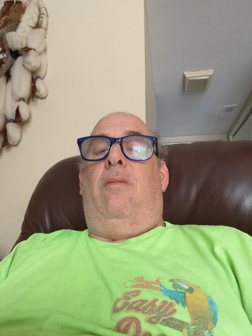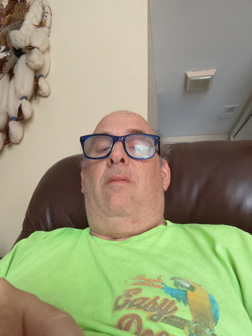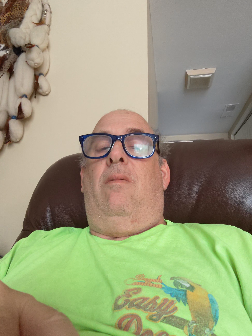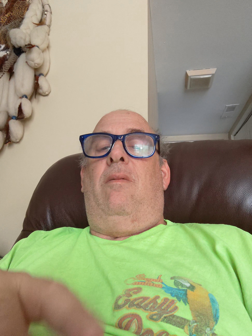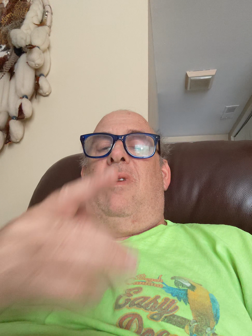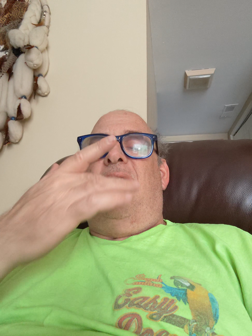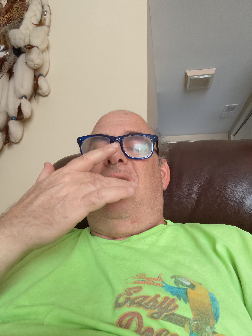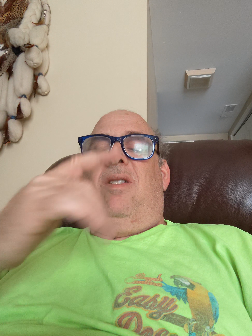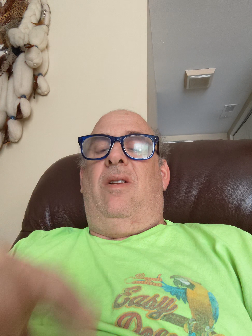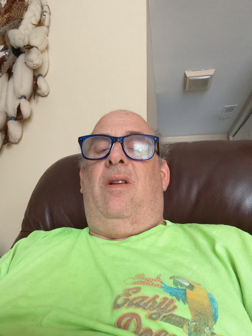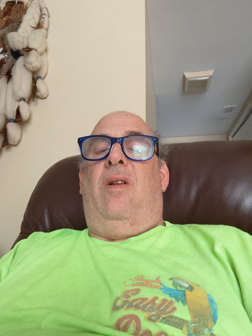taste